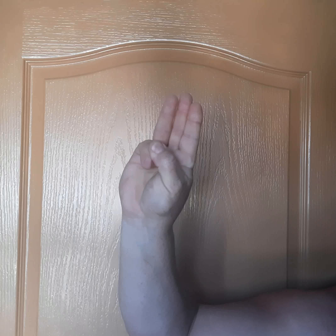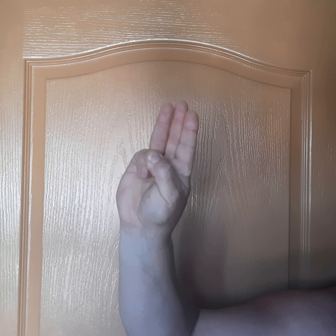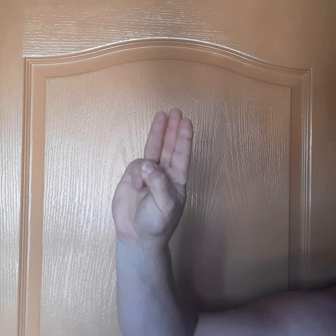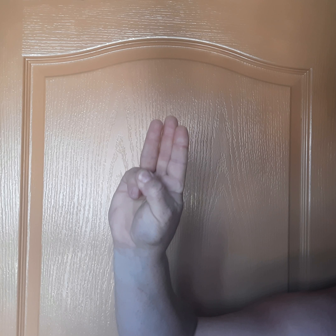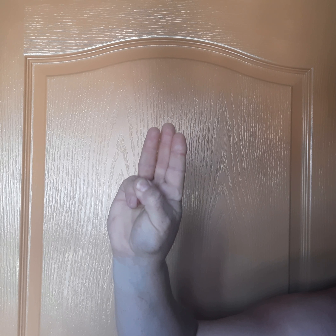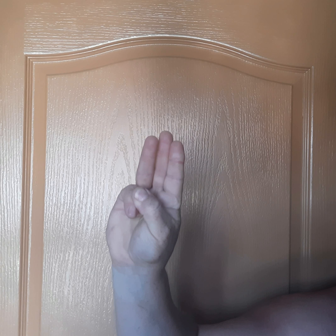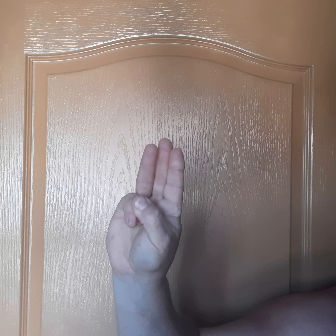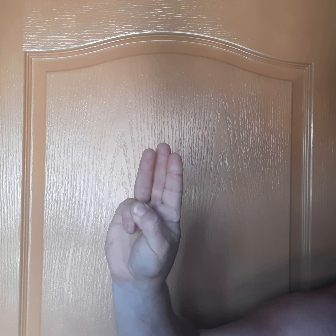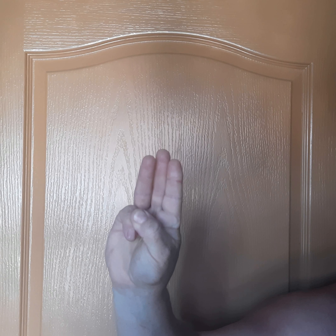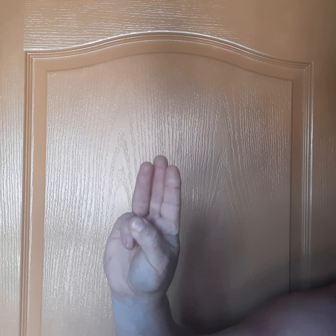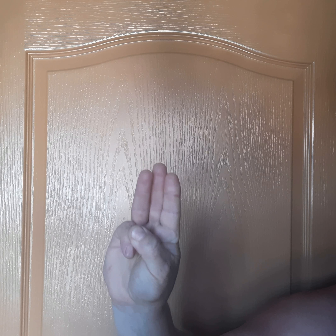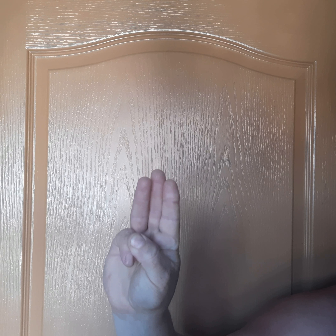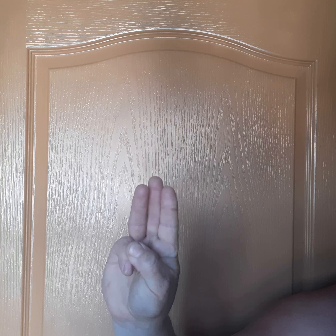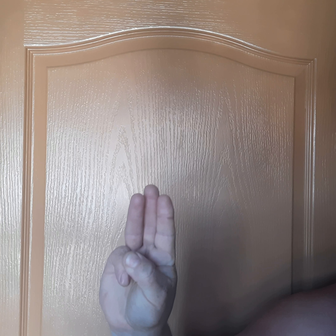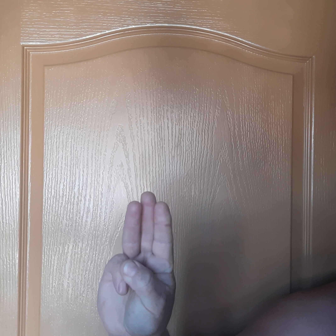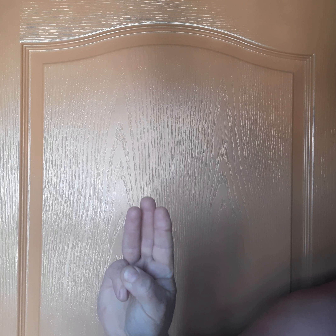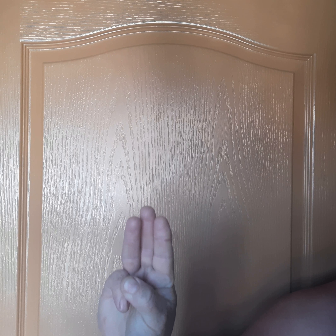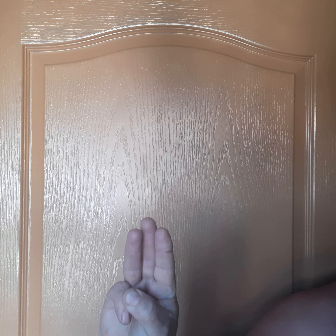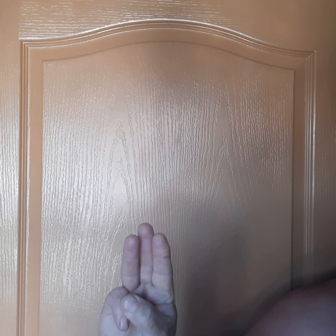Щ